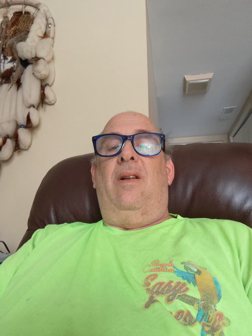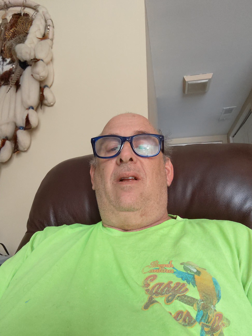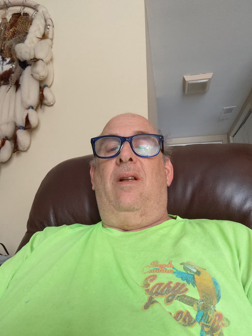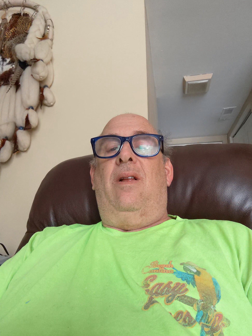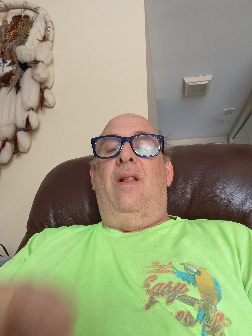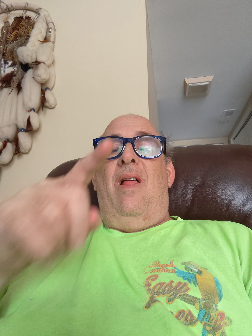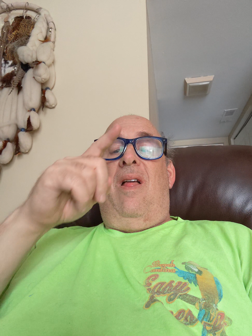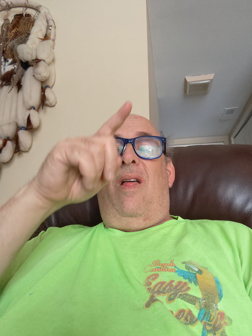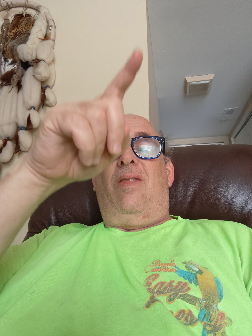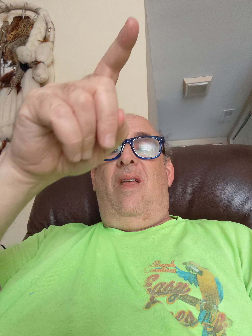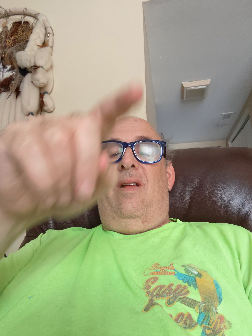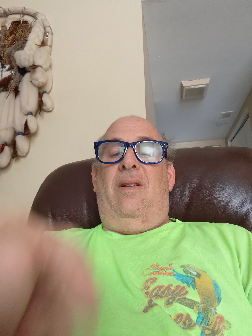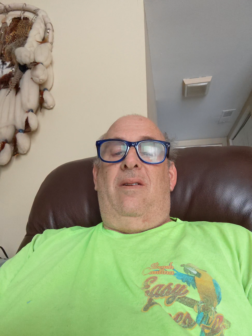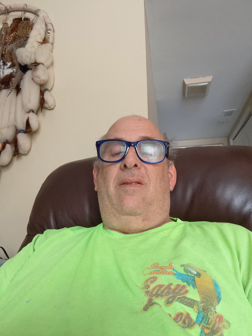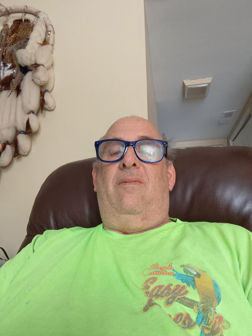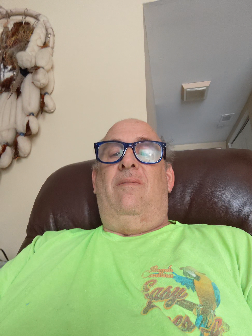there